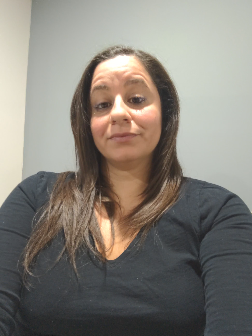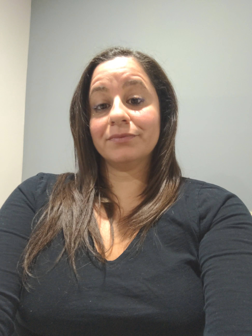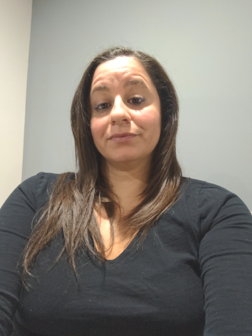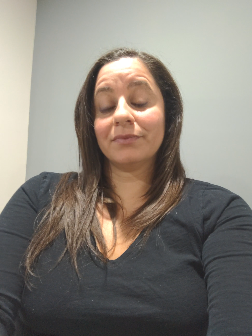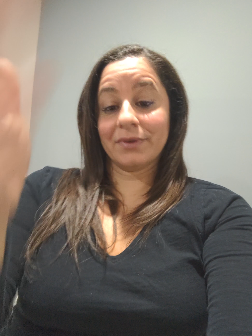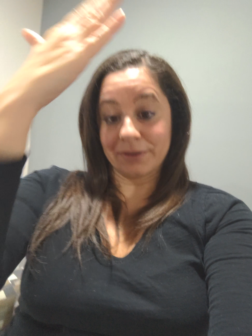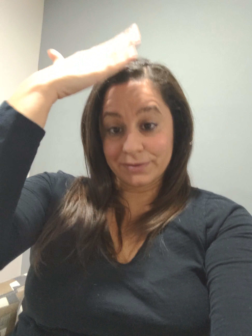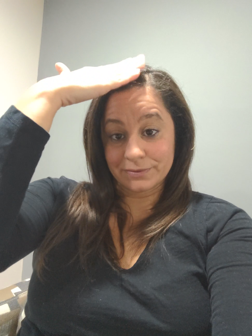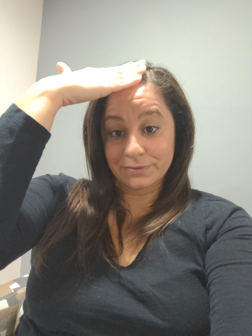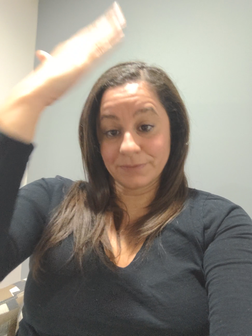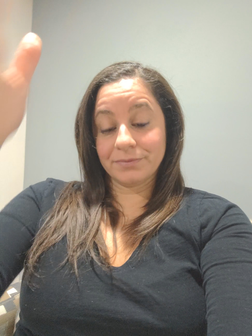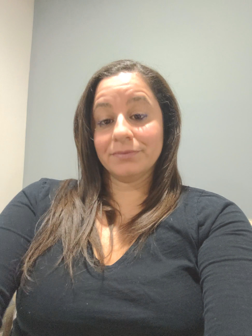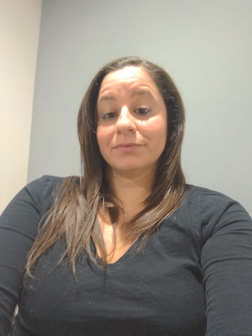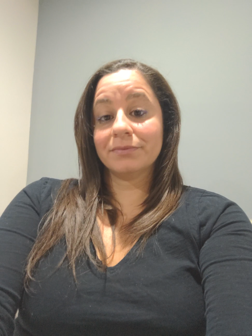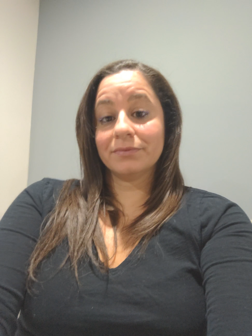hat